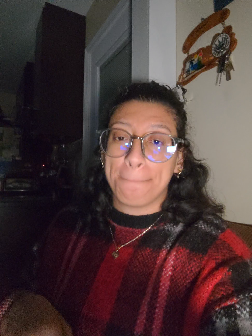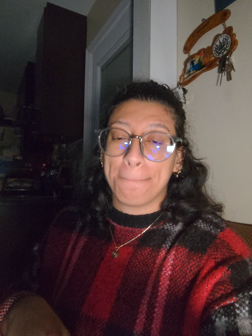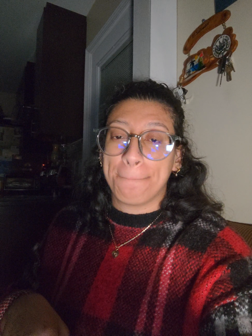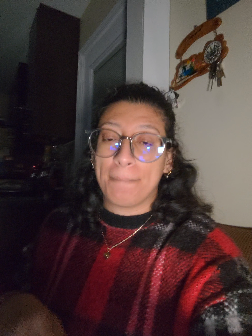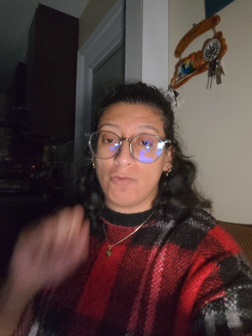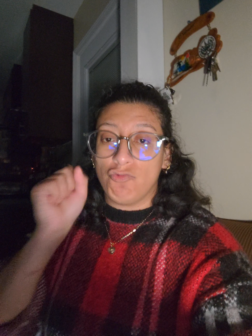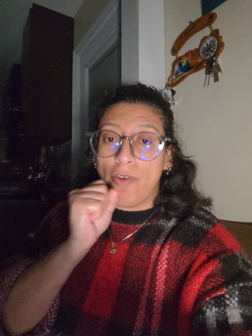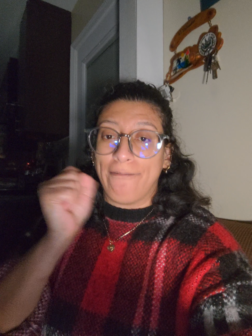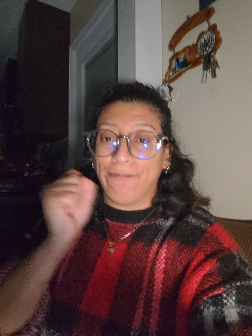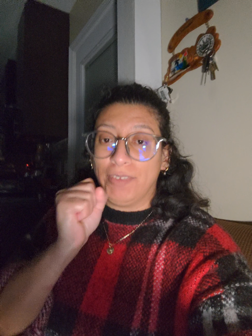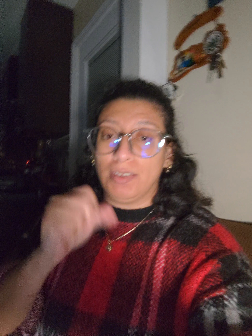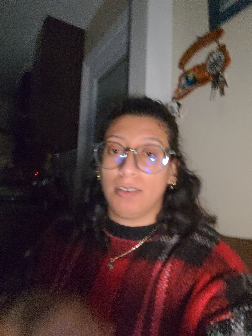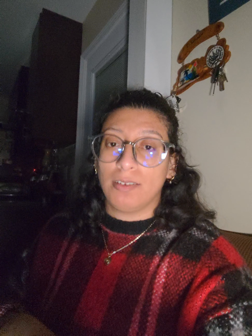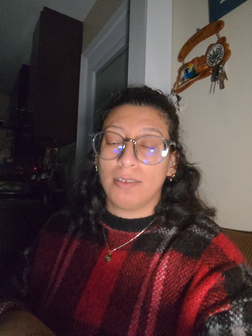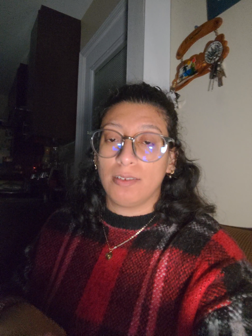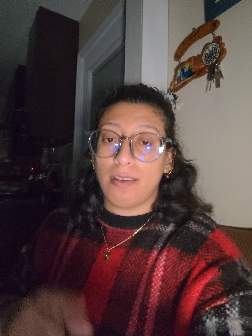refrigerator